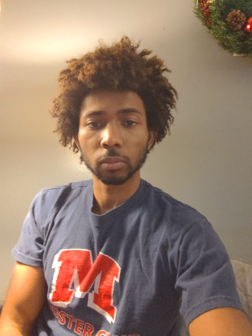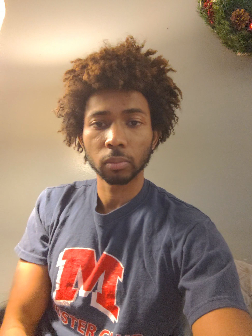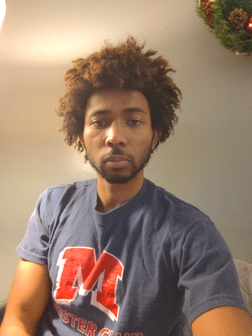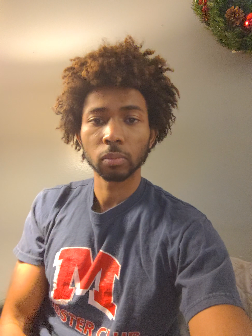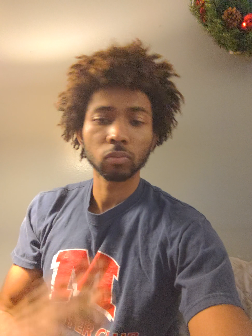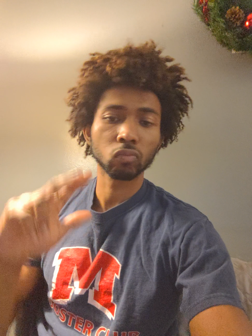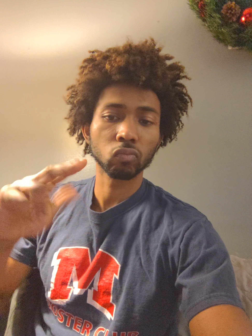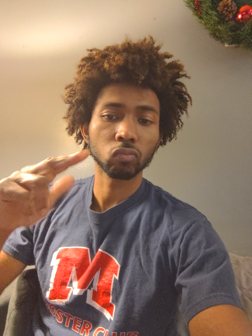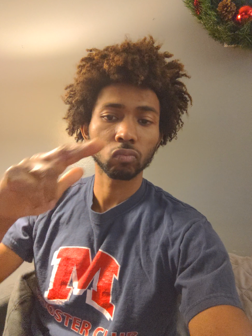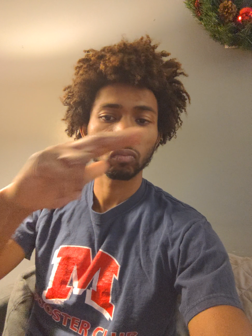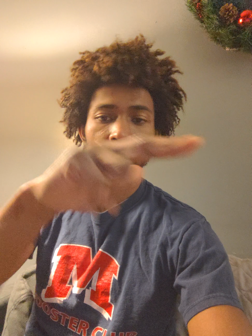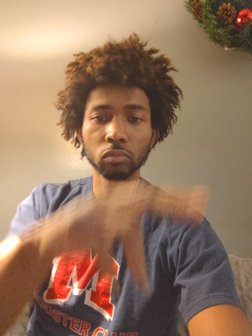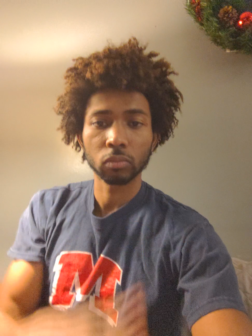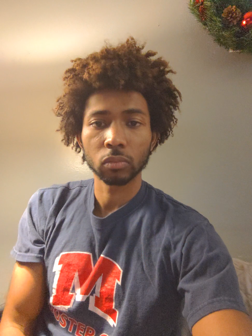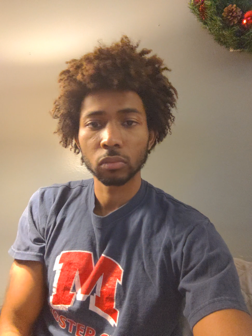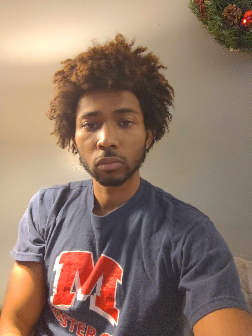helicopter